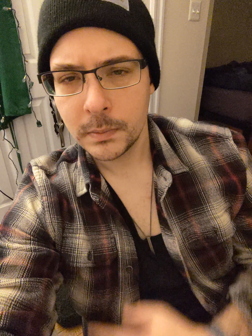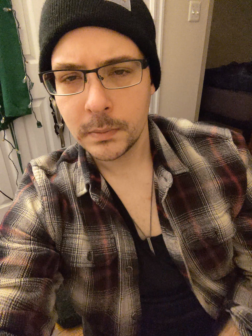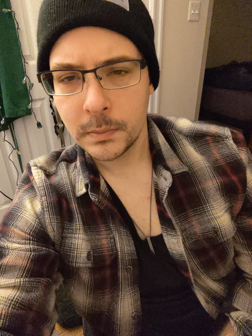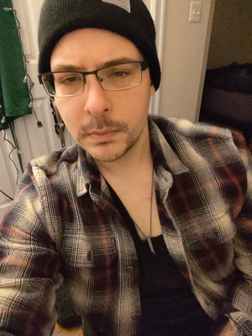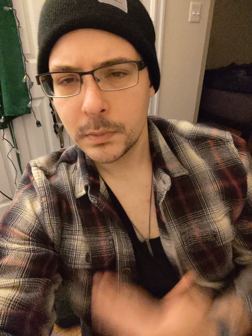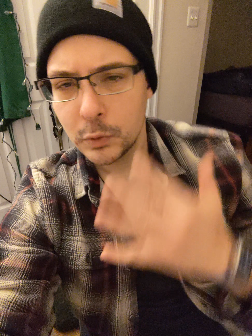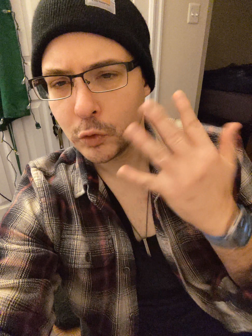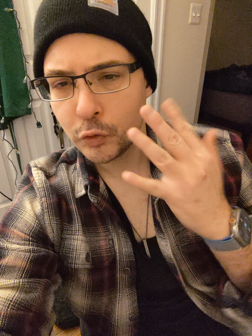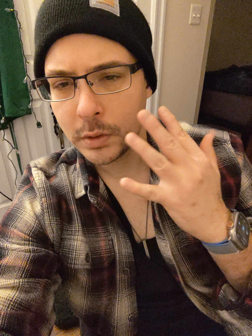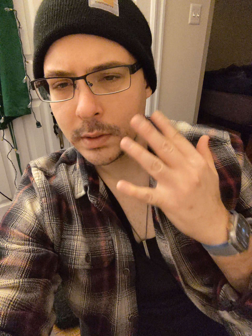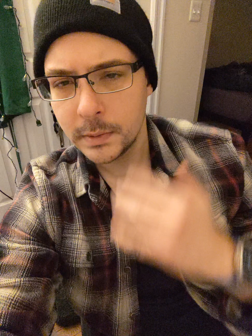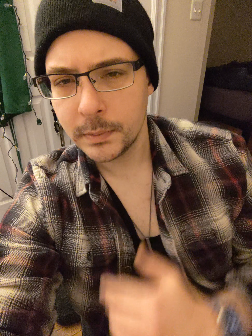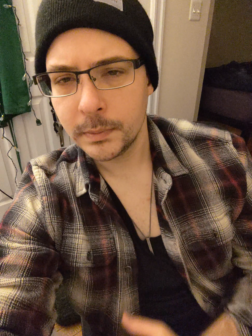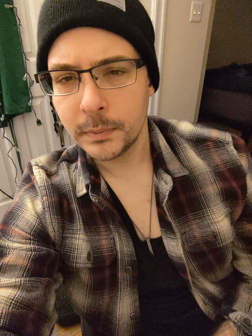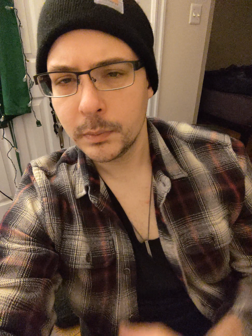tree